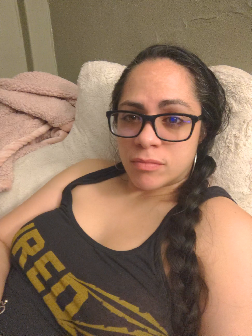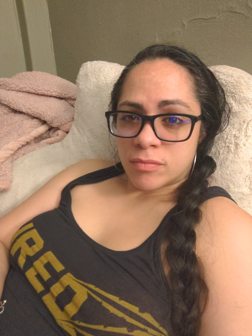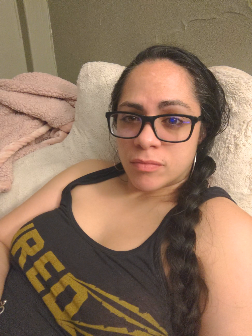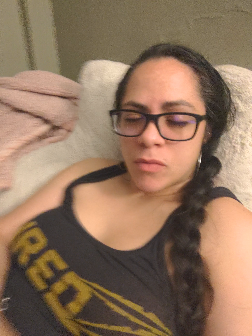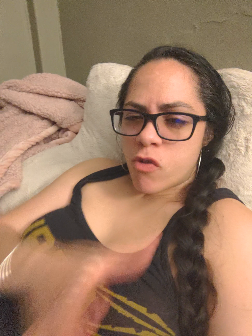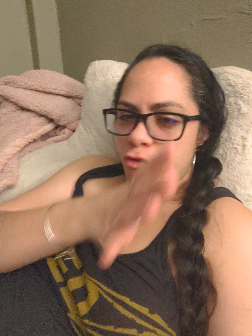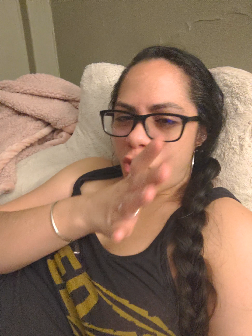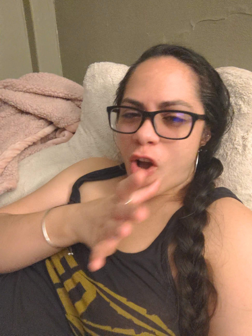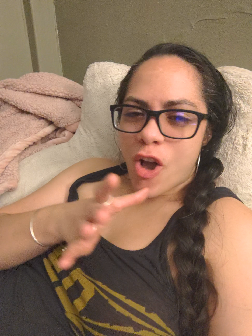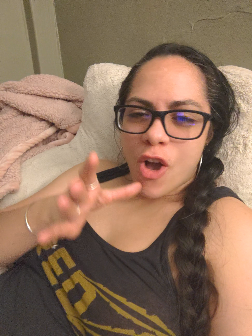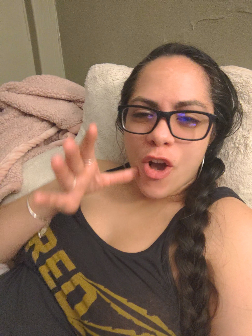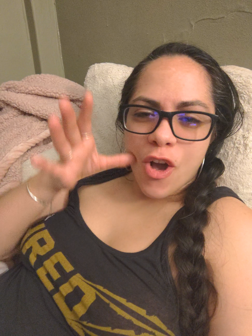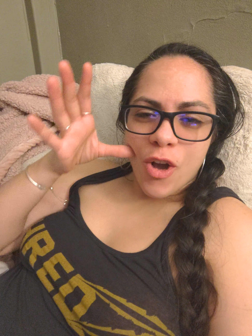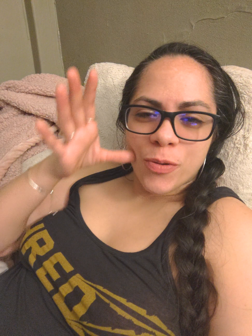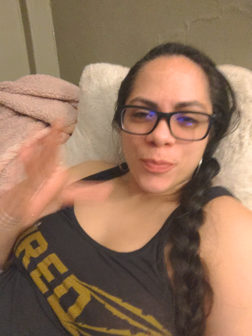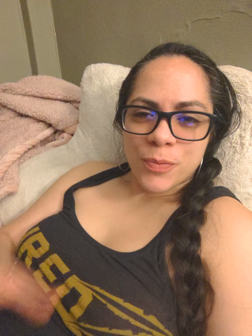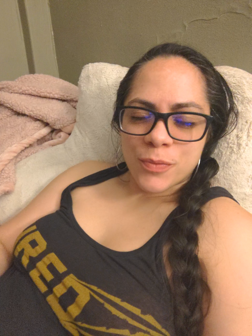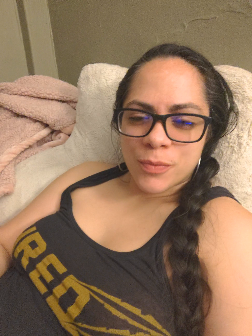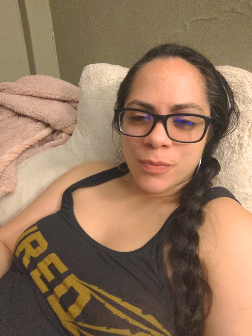farm